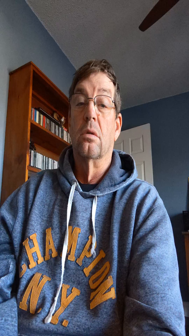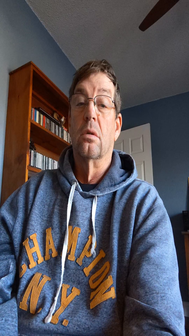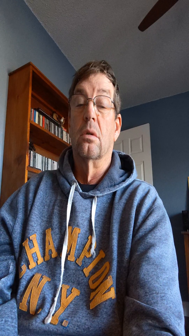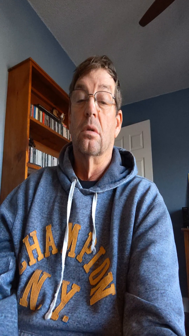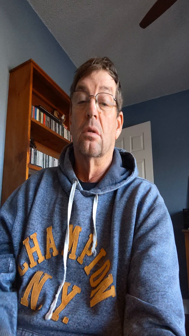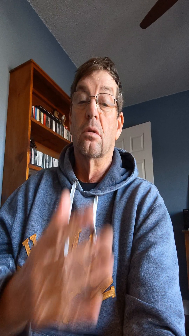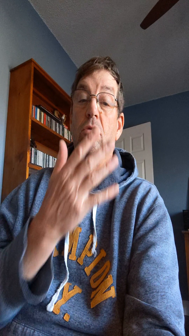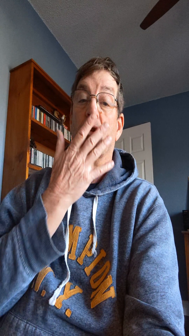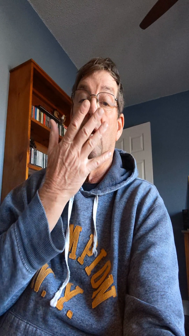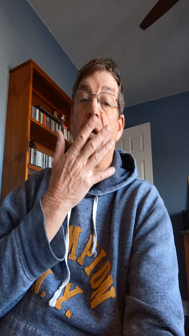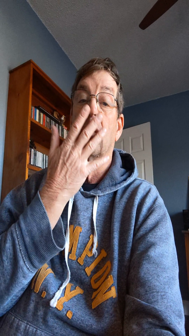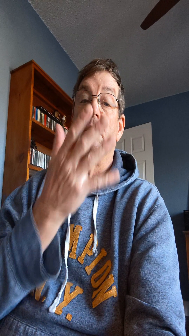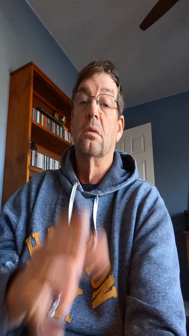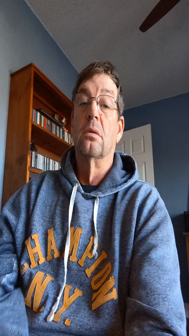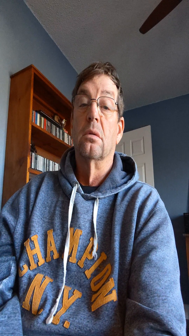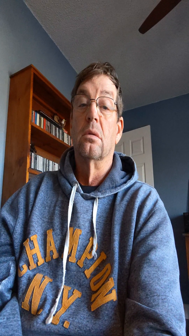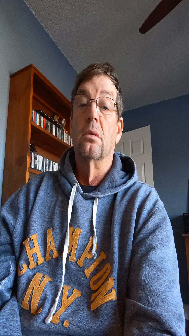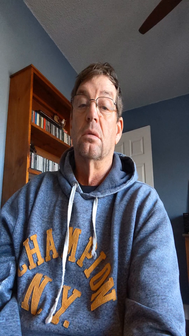grass